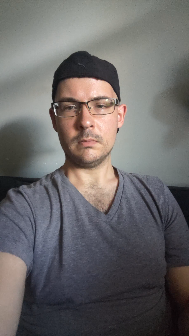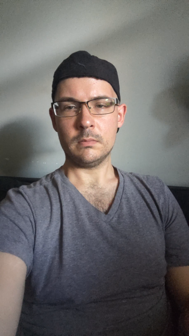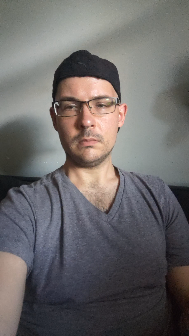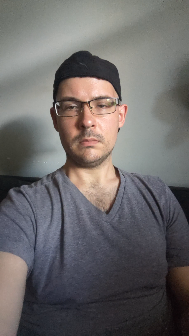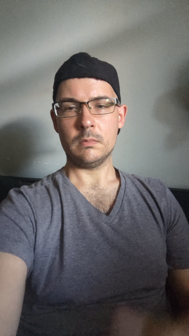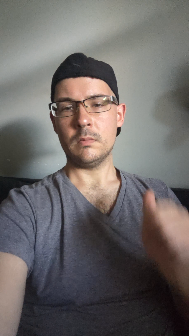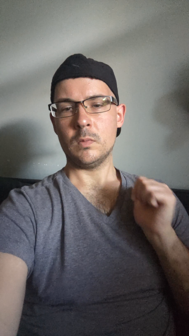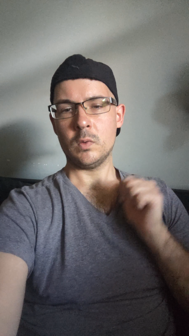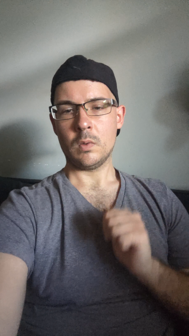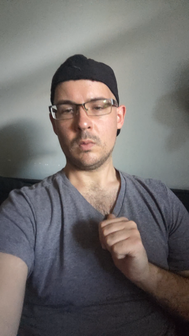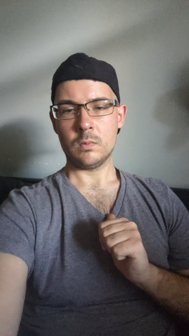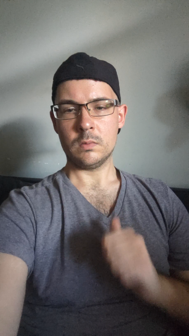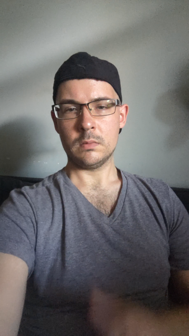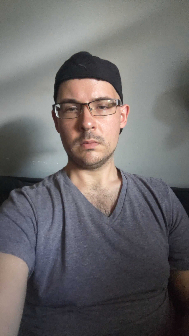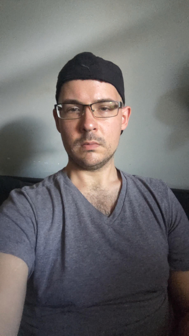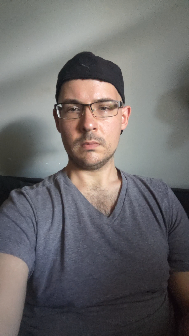coats